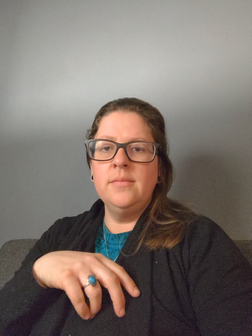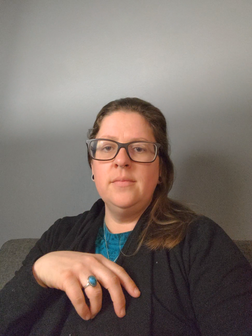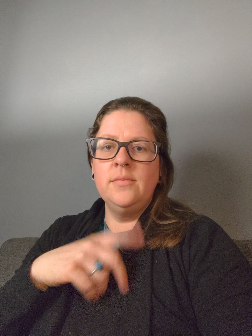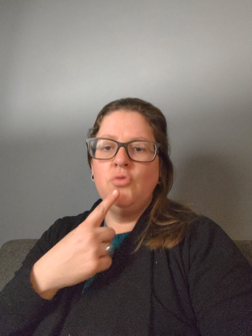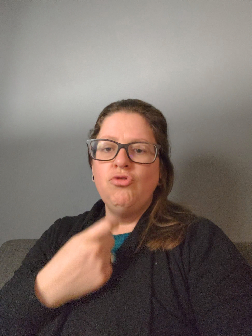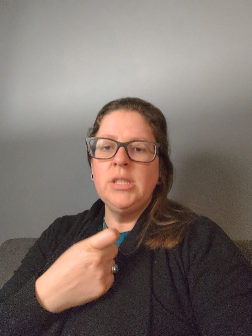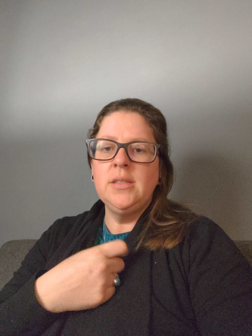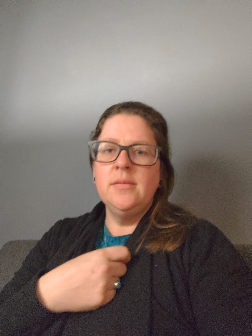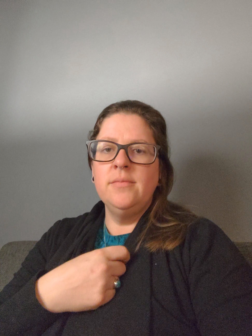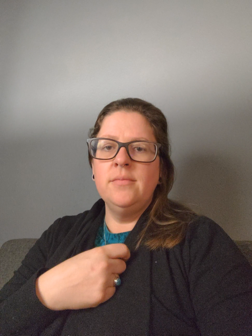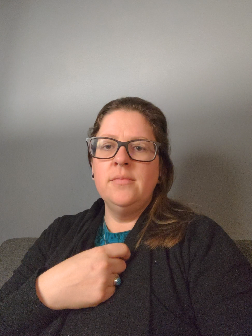red